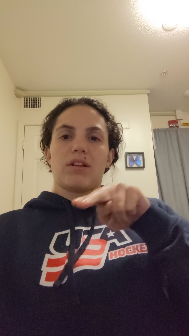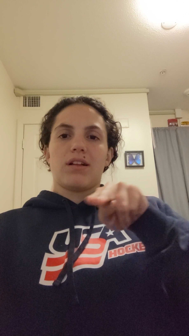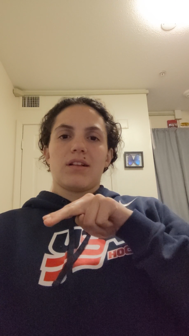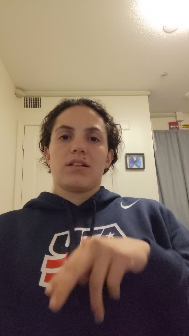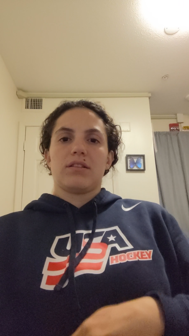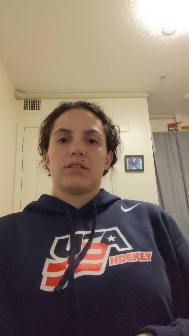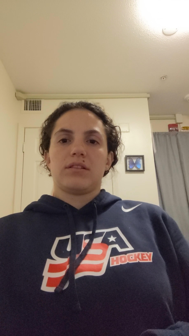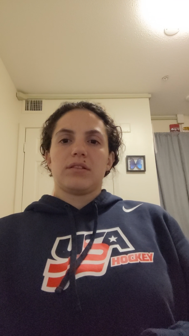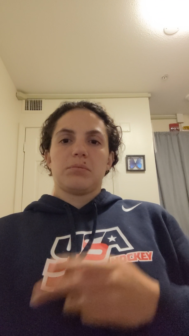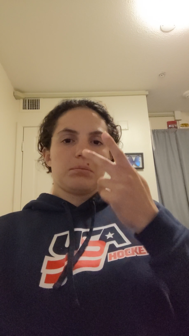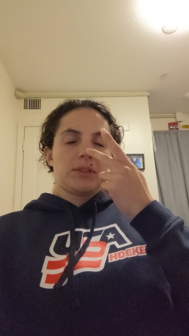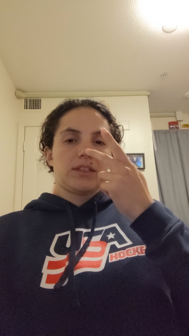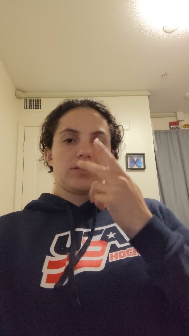penis